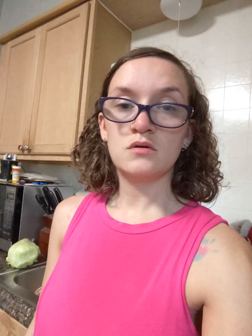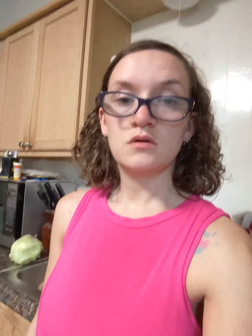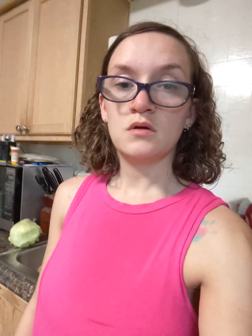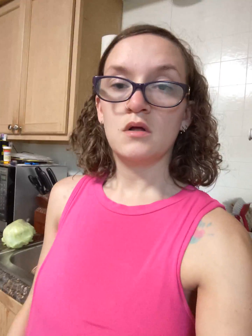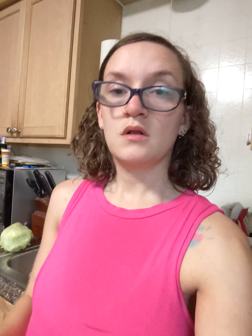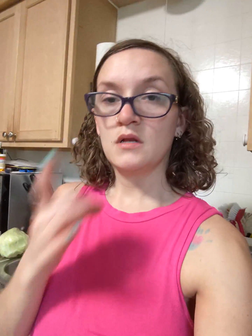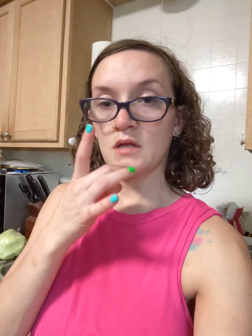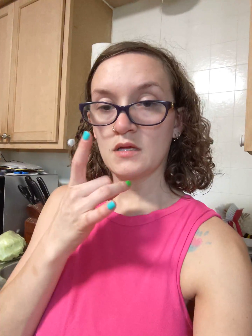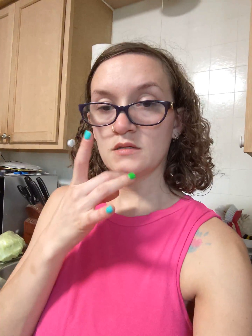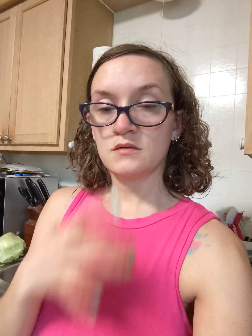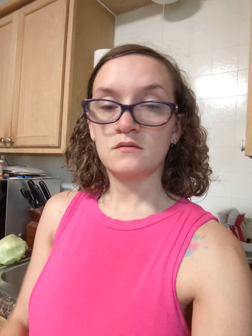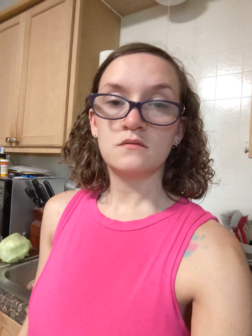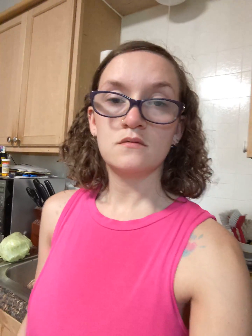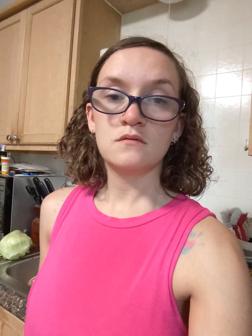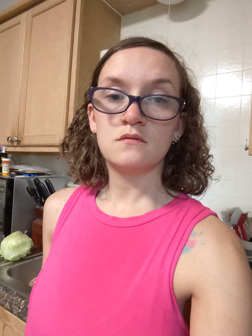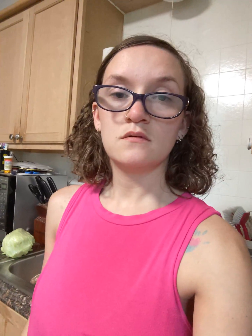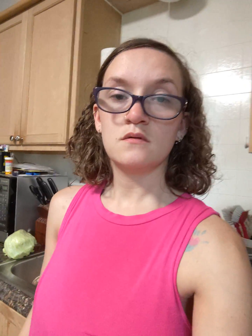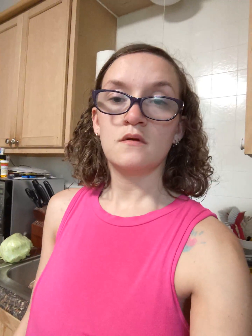light bulb